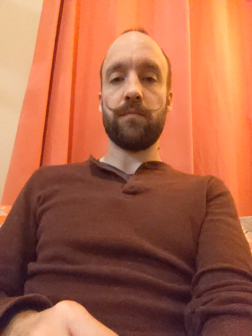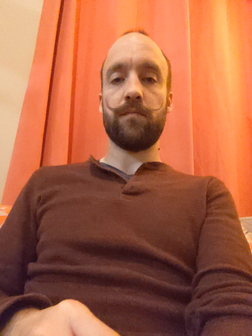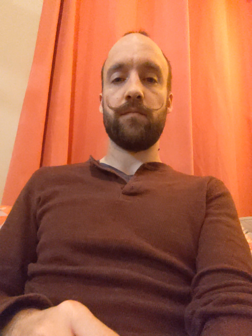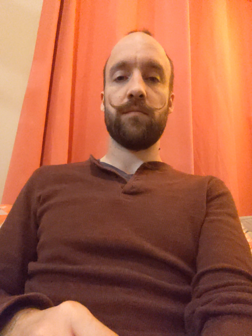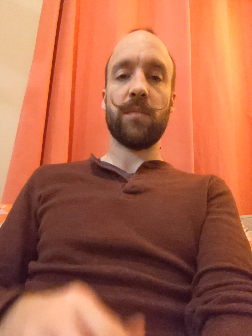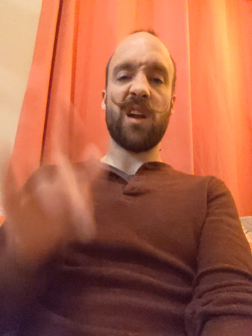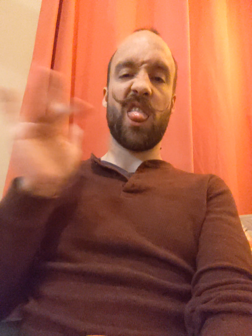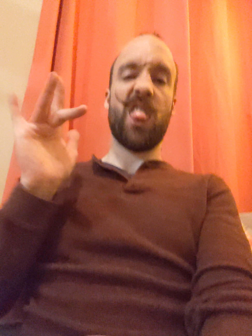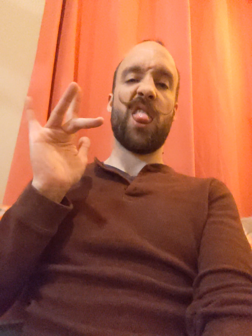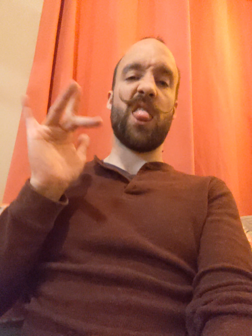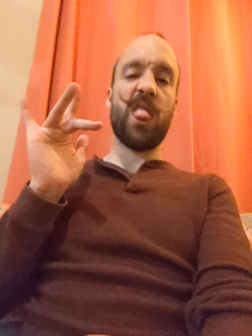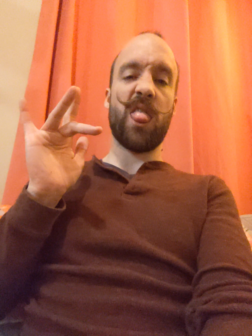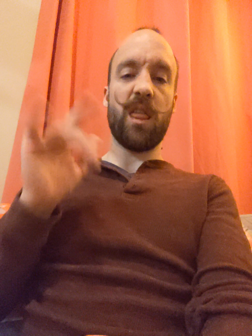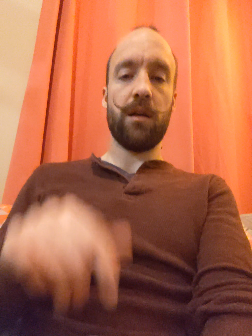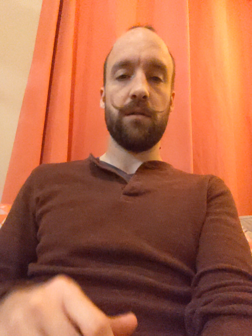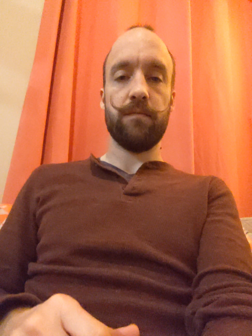yucky